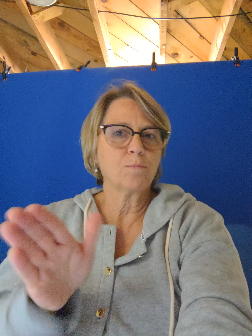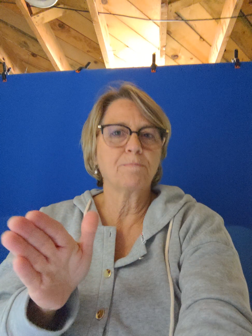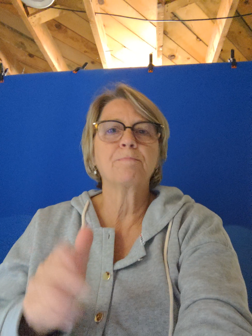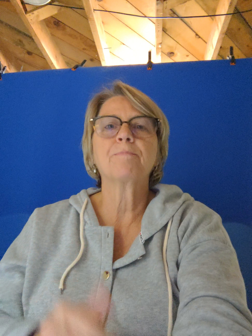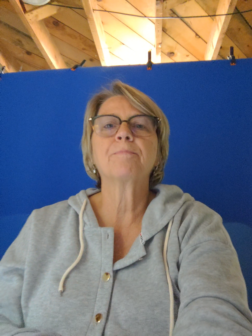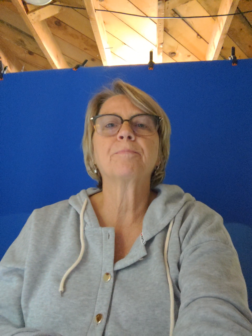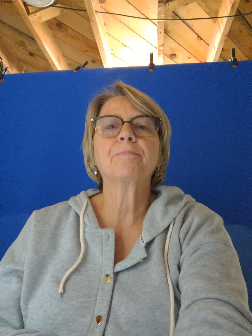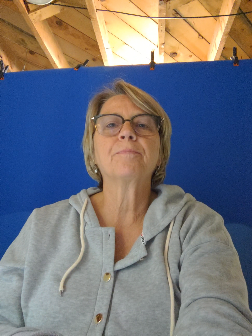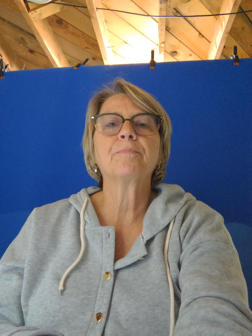bedroom